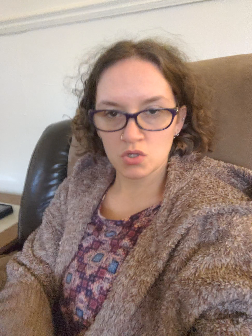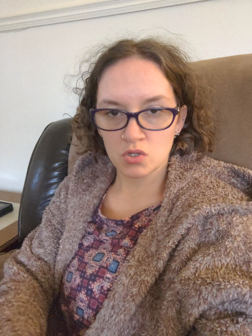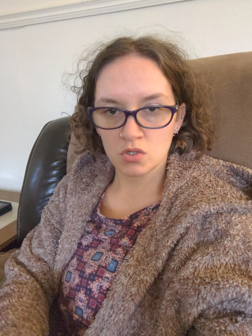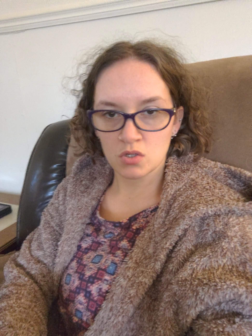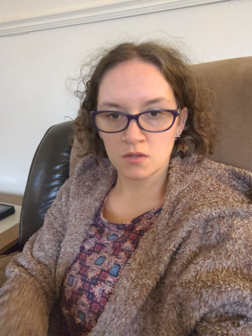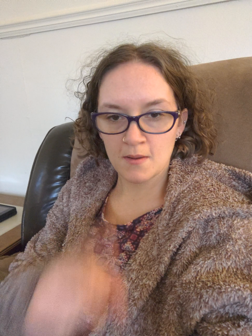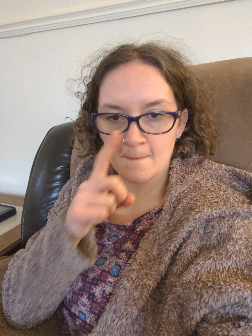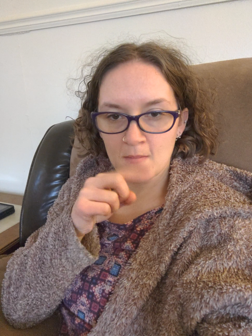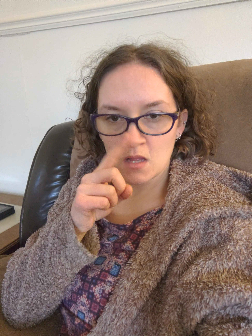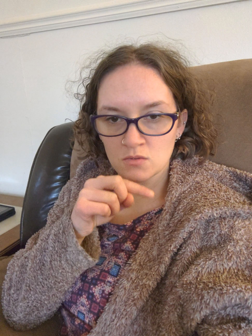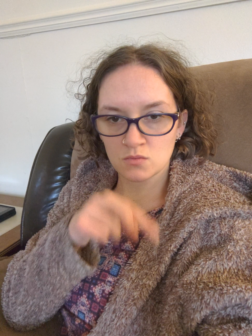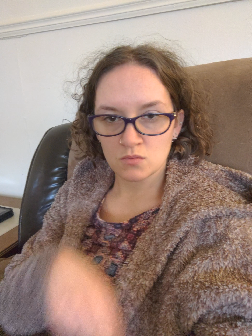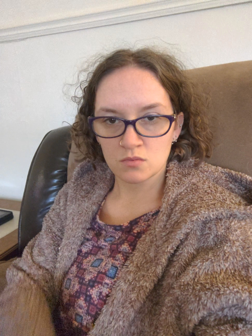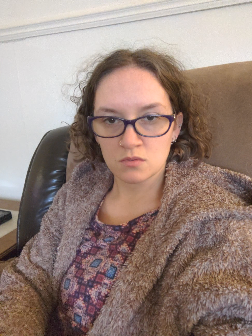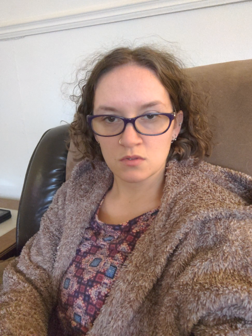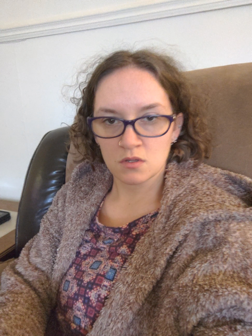mouse